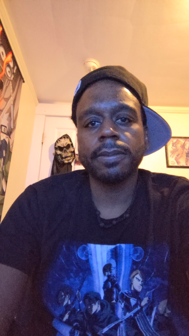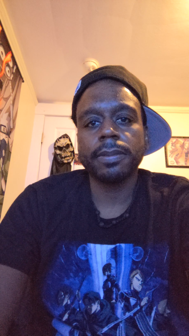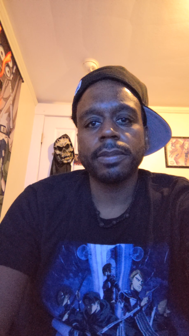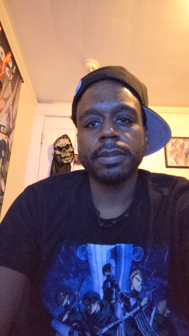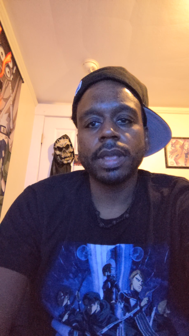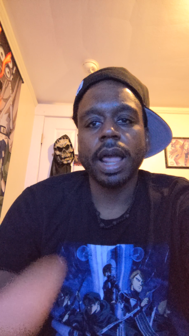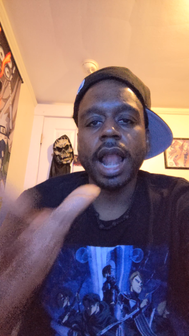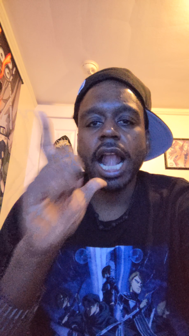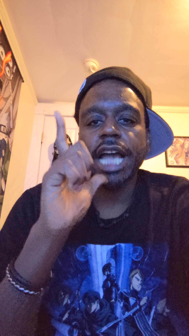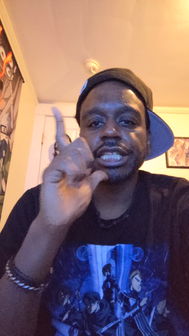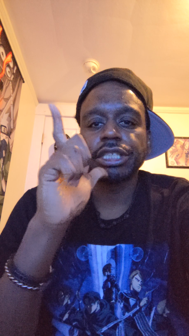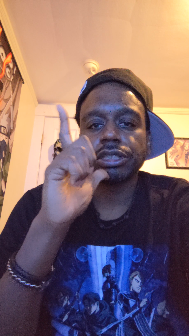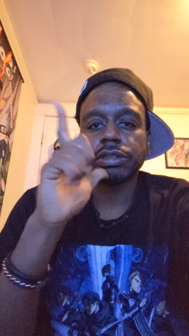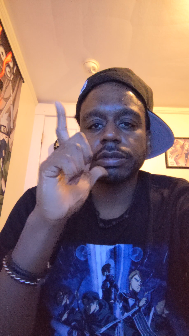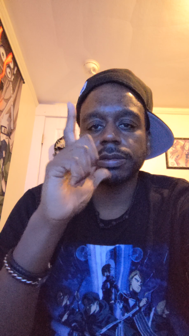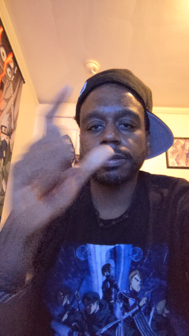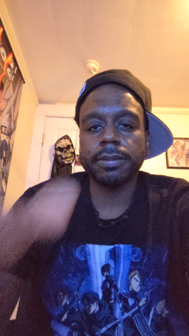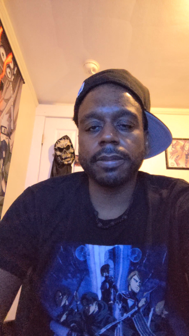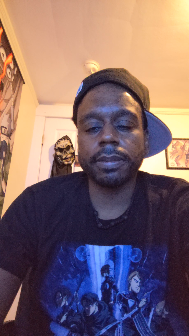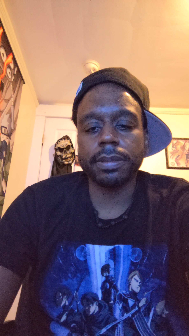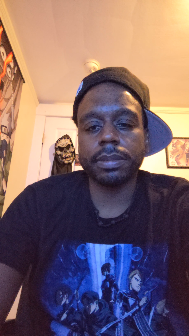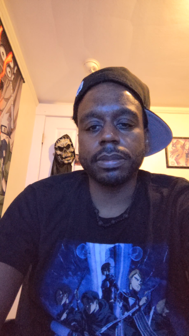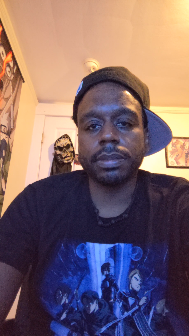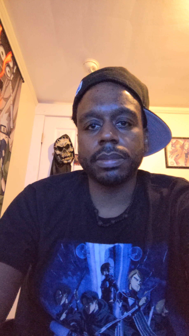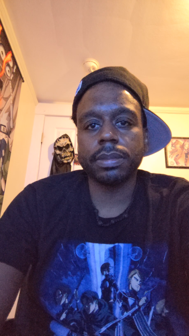lunch